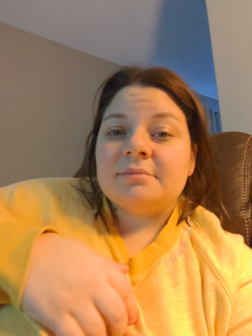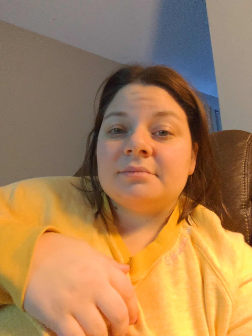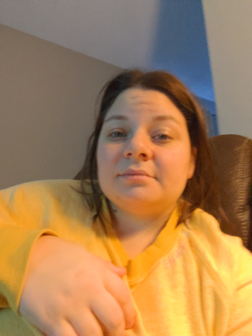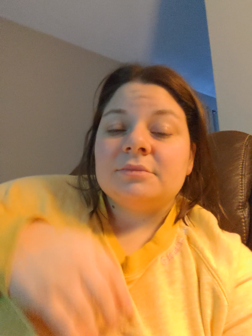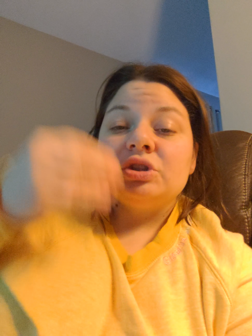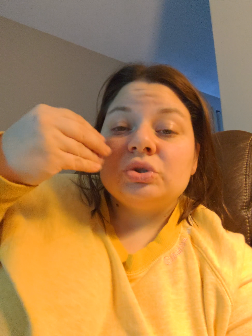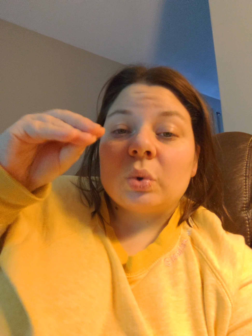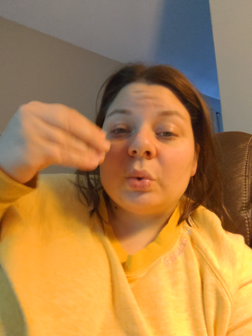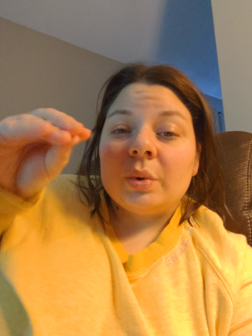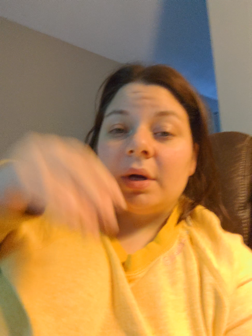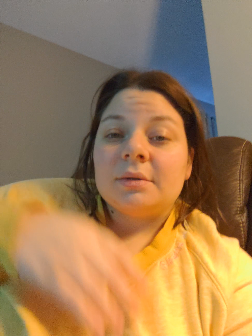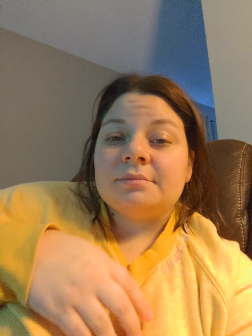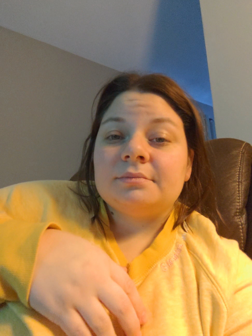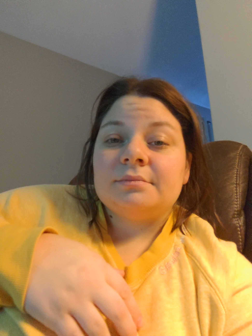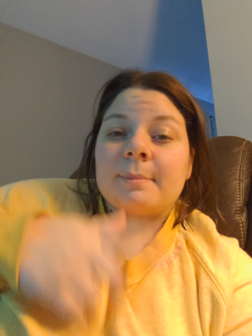store